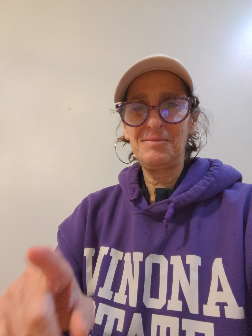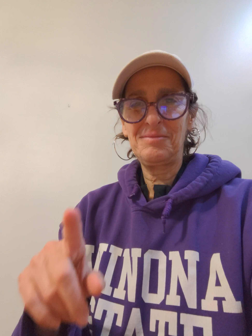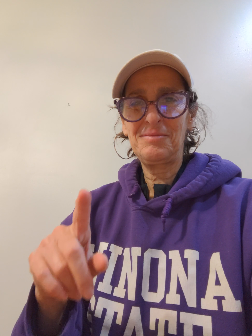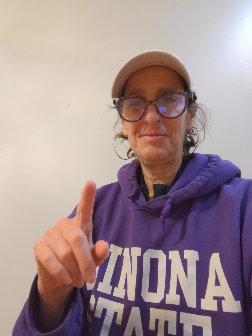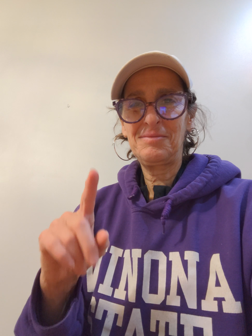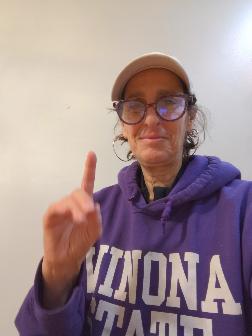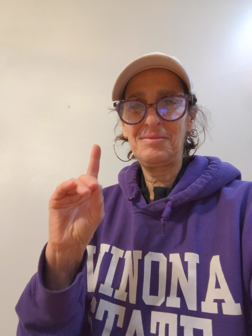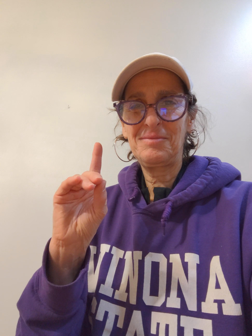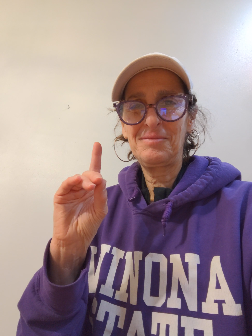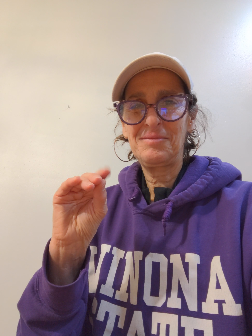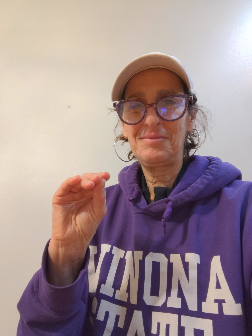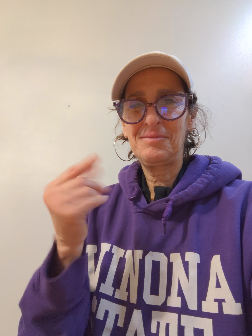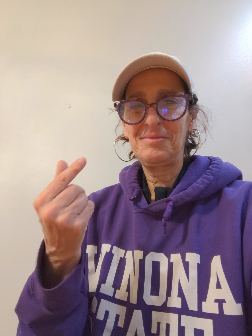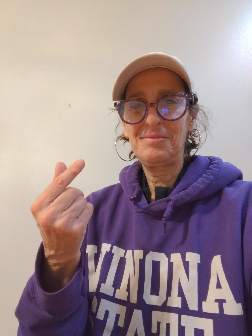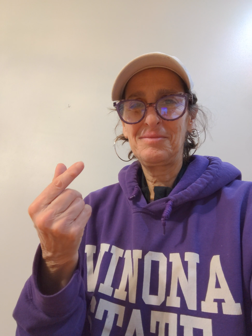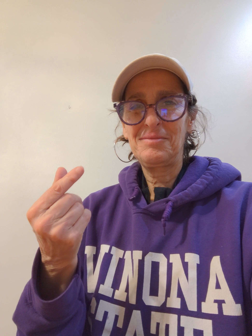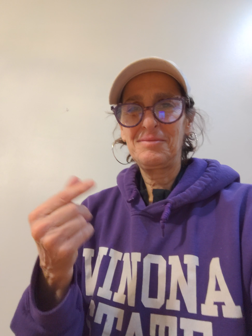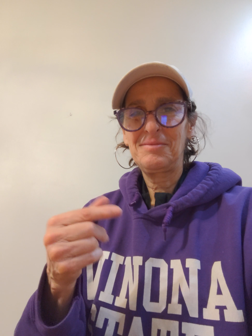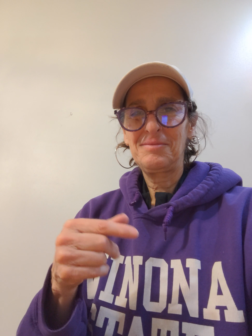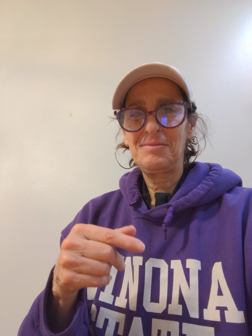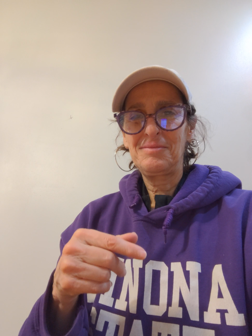dog